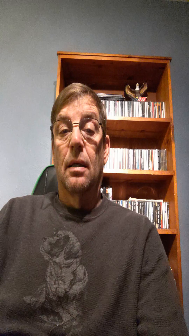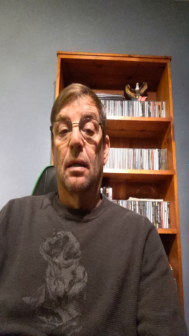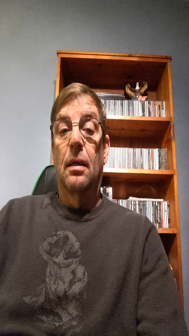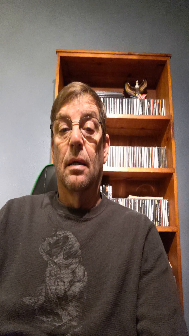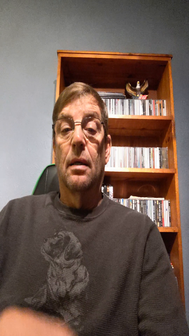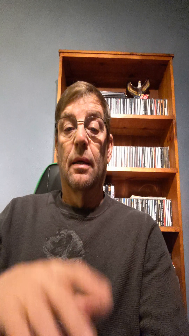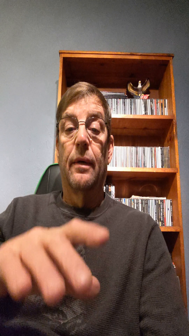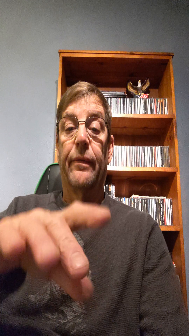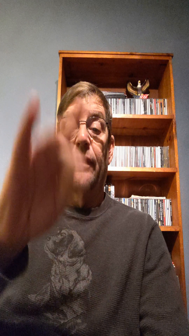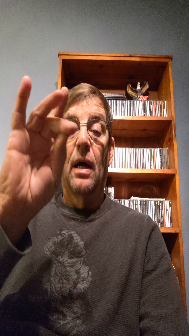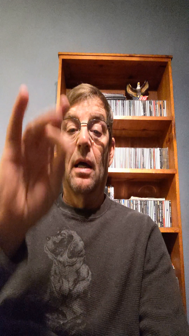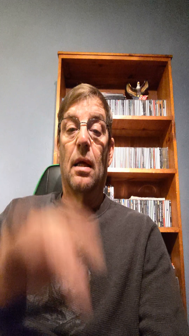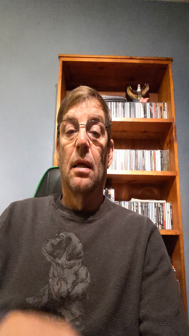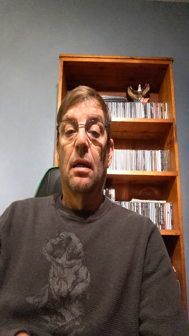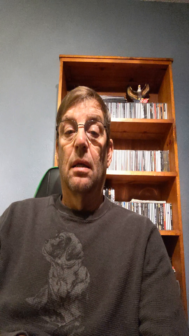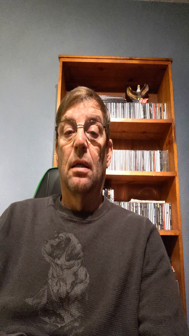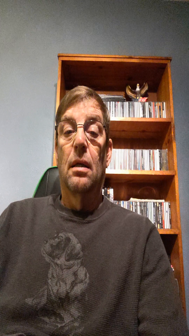find